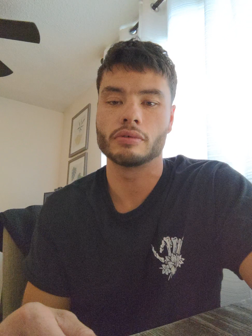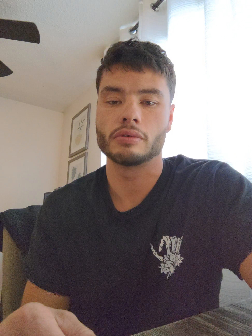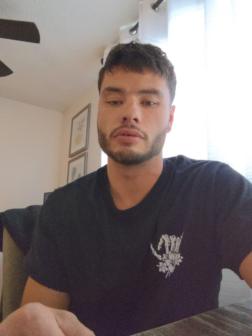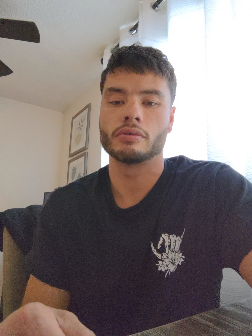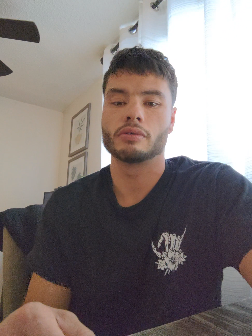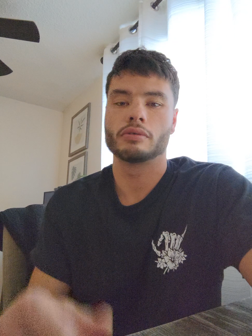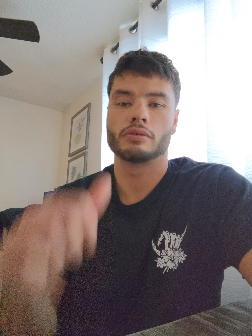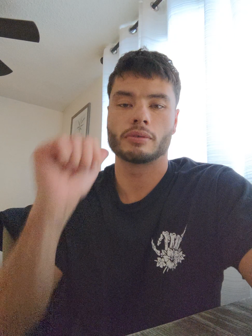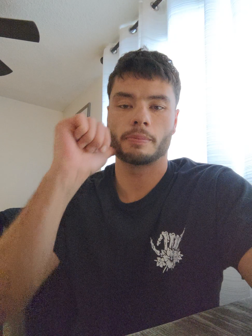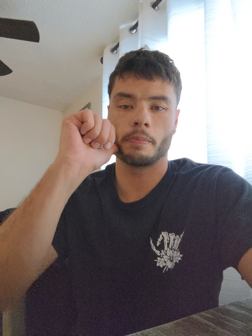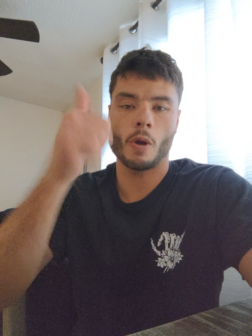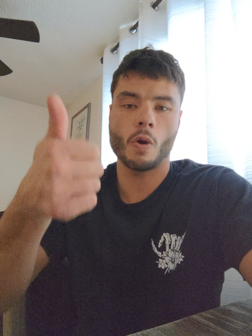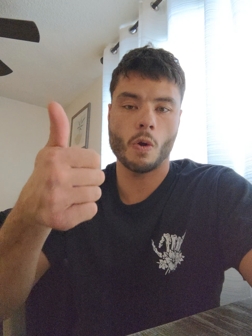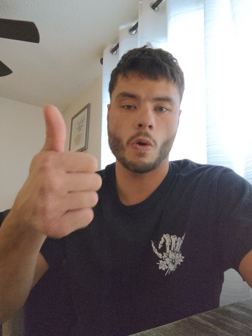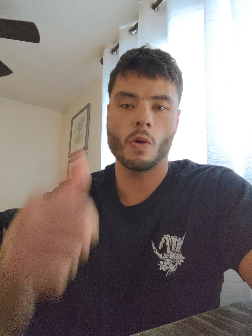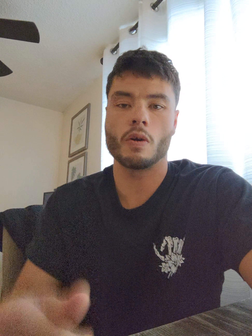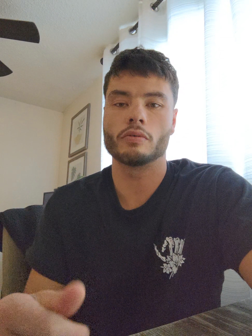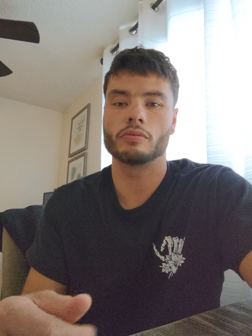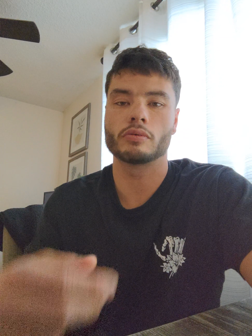tomorrow